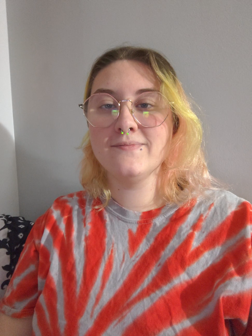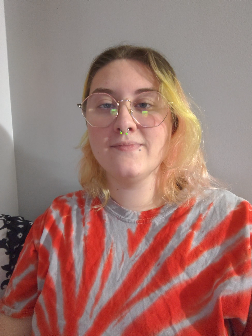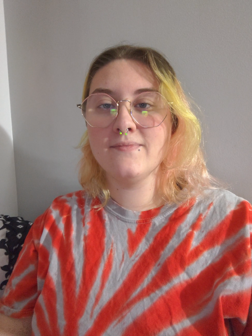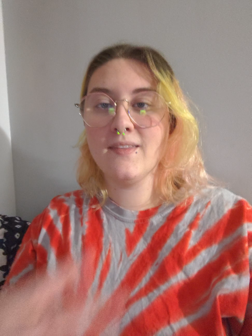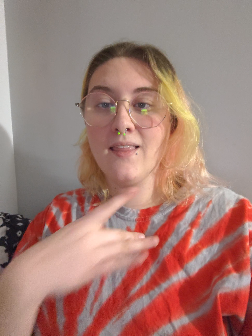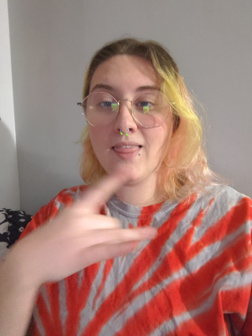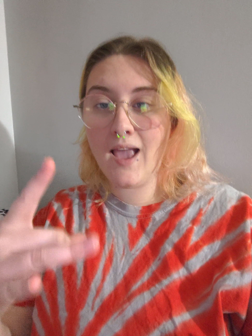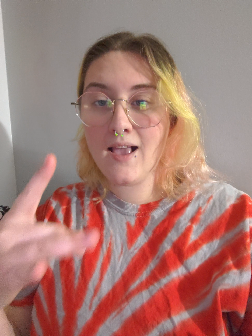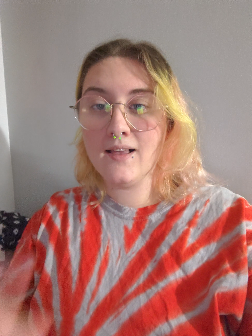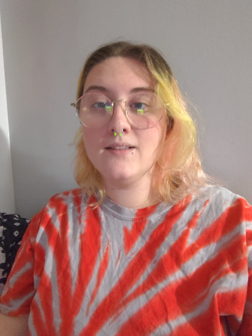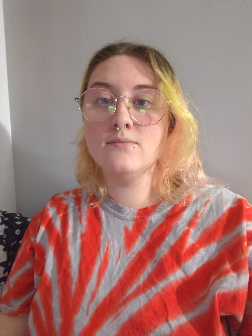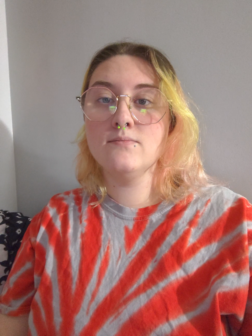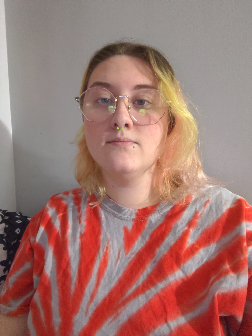like